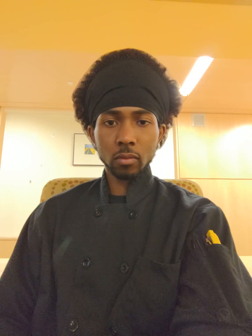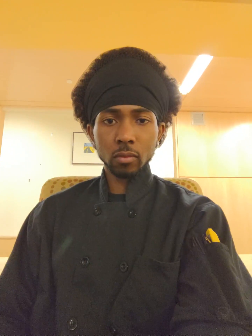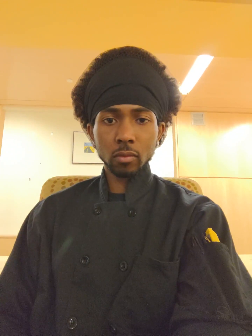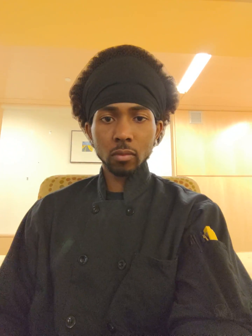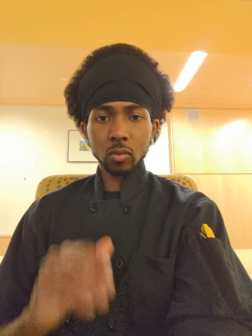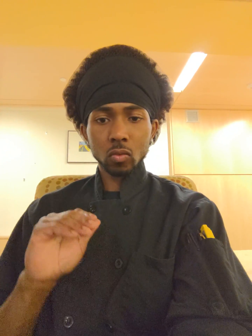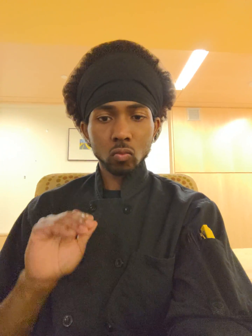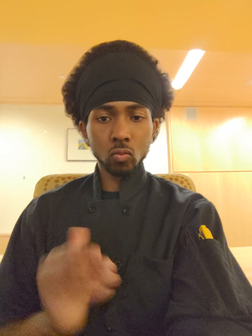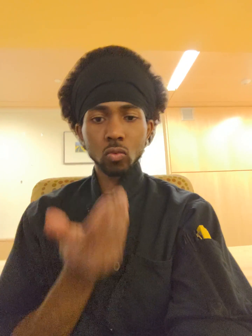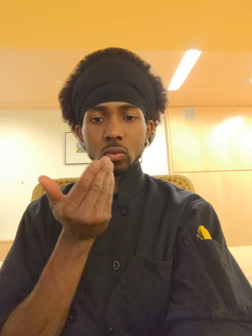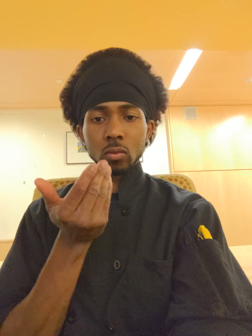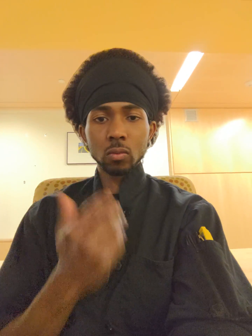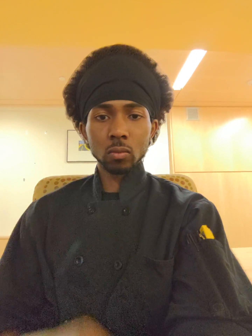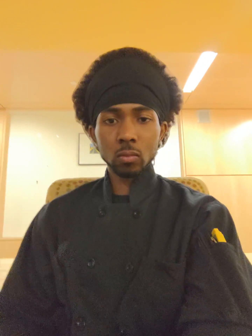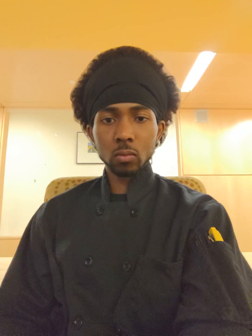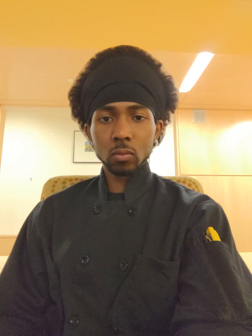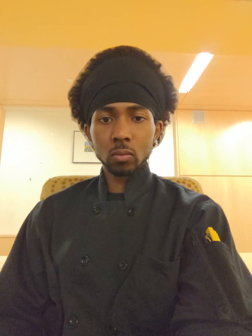new